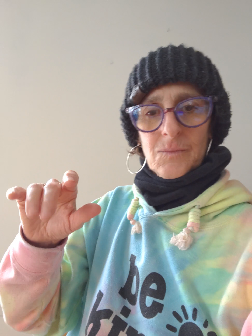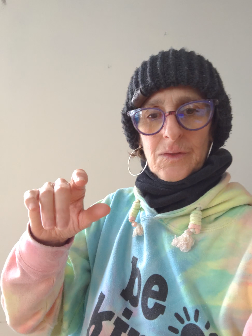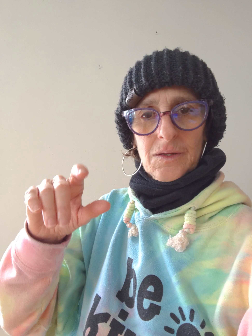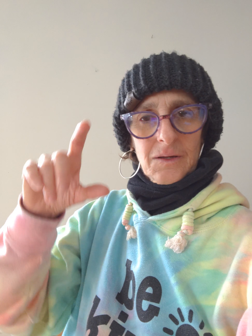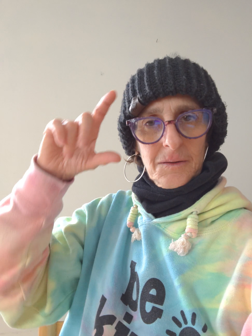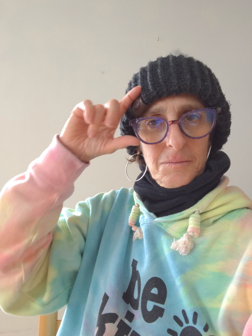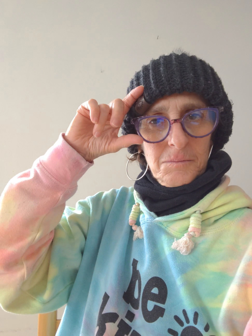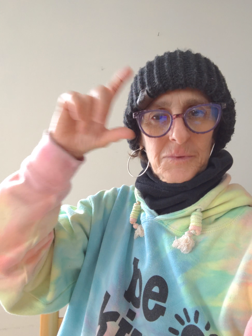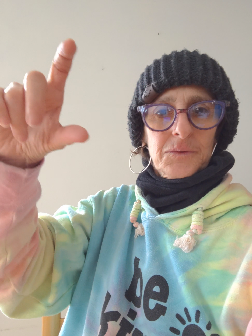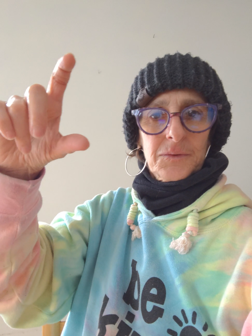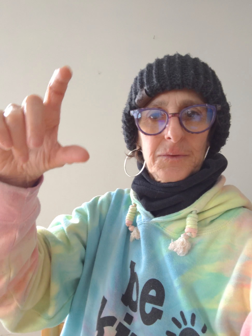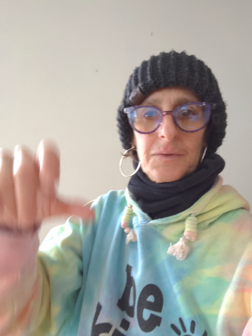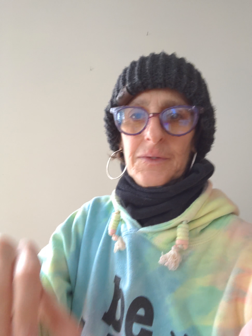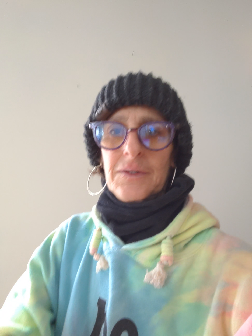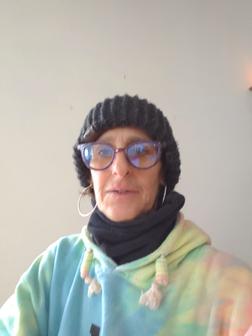moon